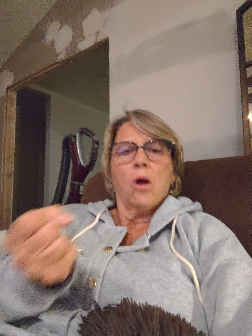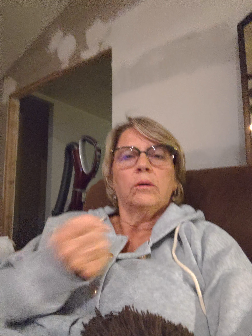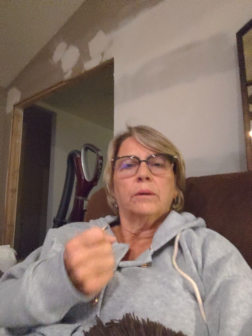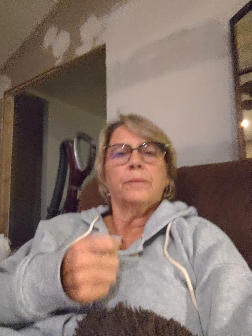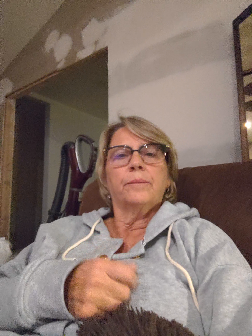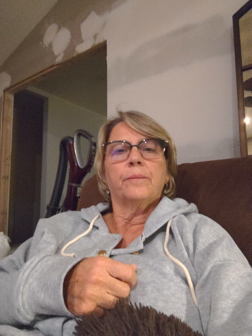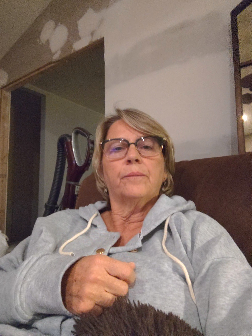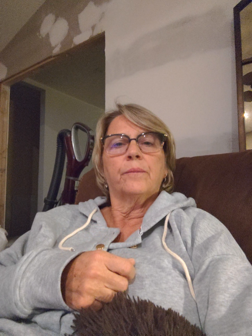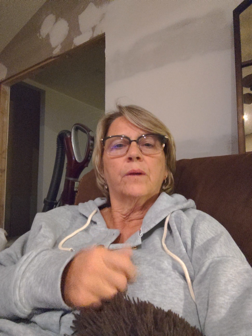drawer